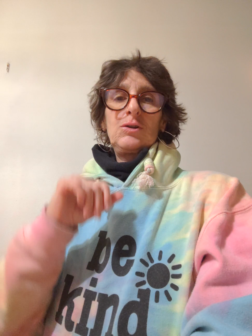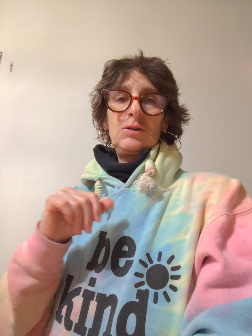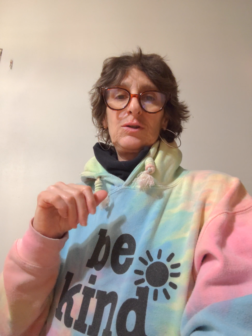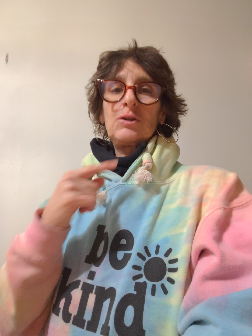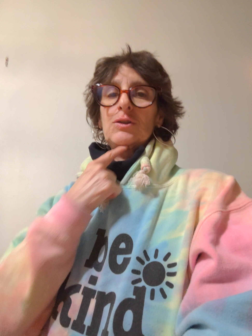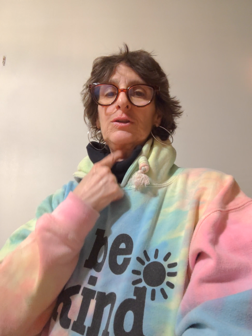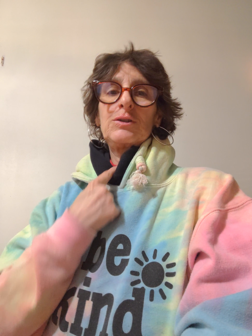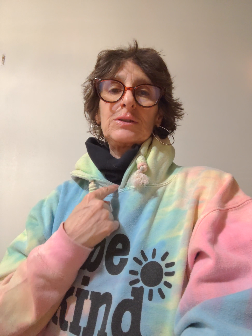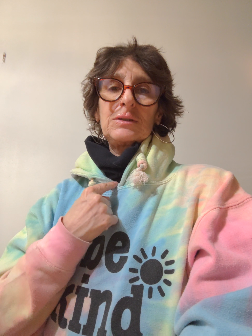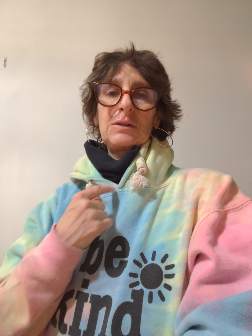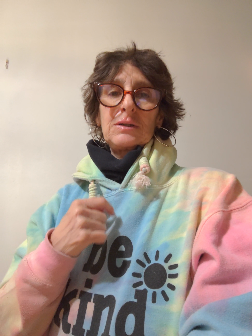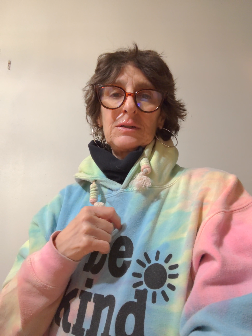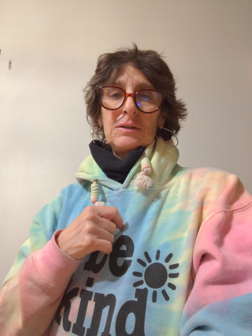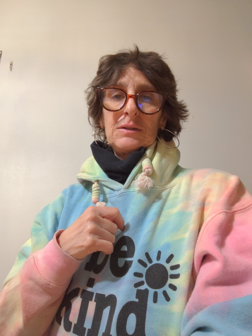thirsty